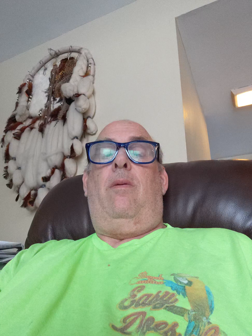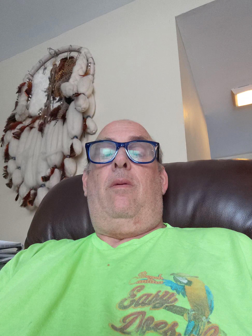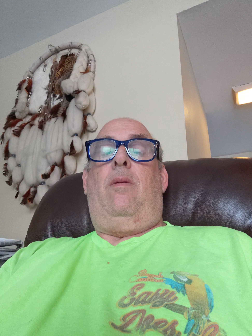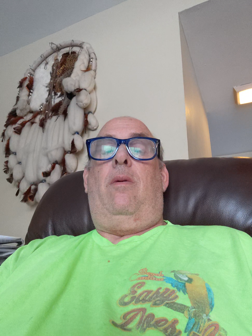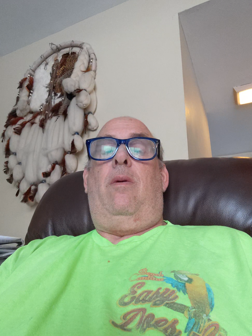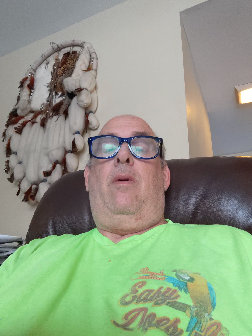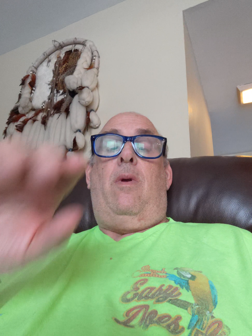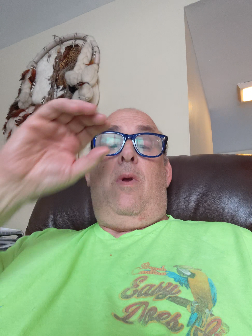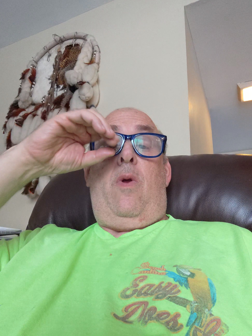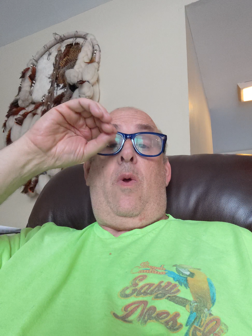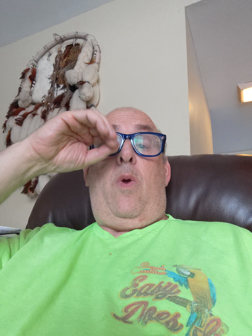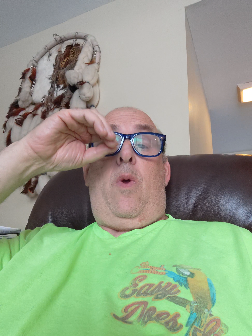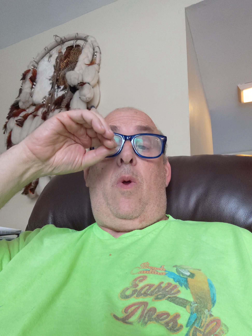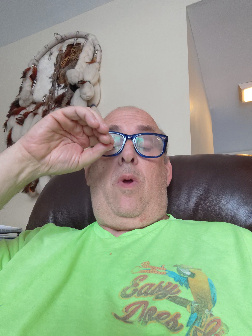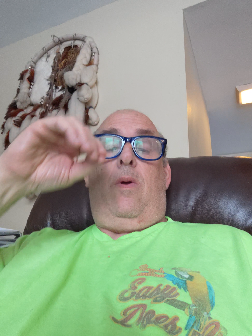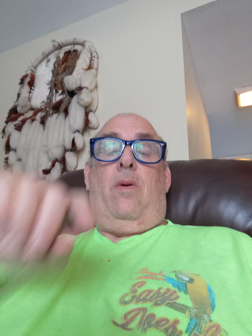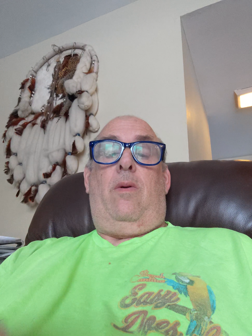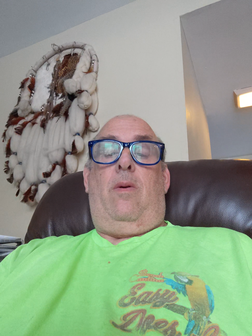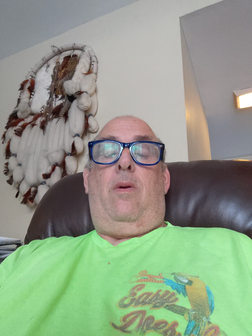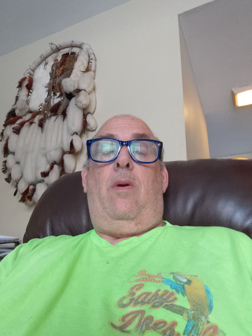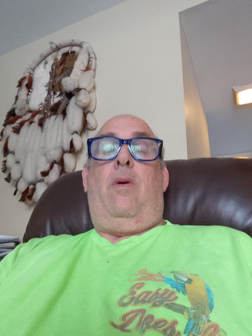owl